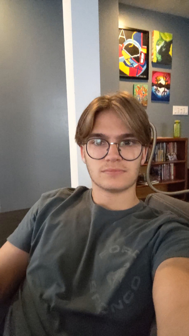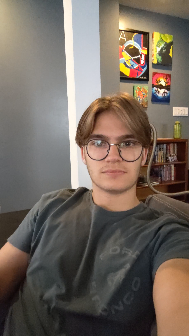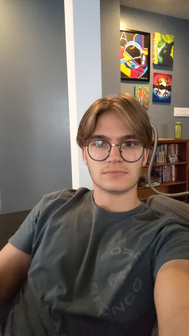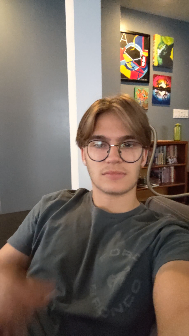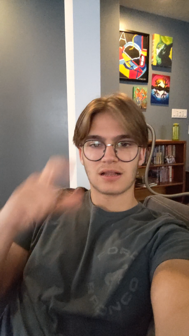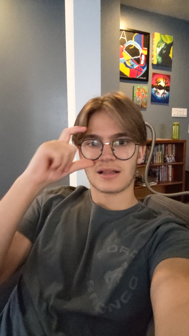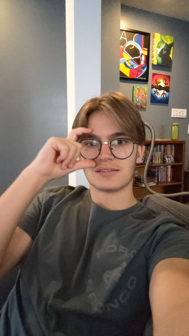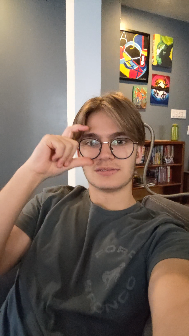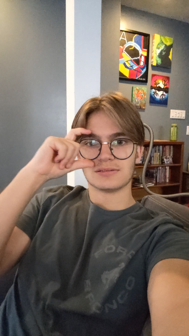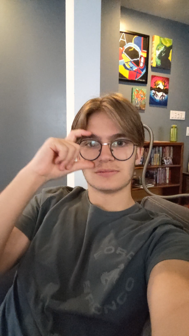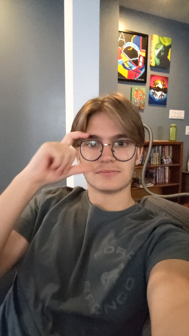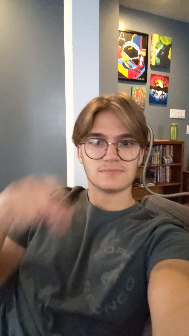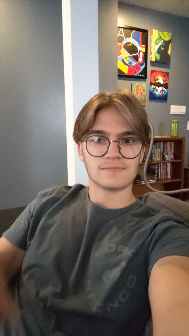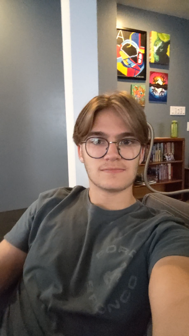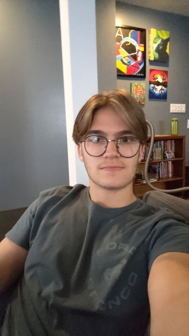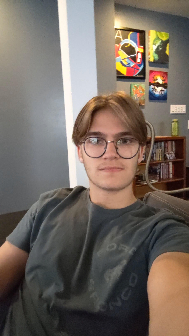glasses